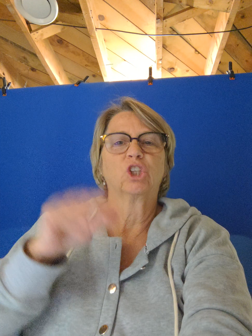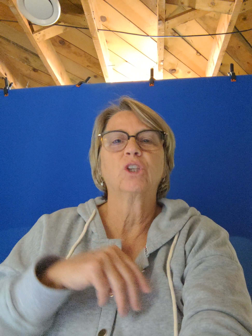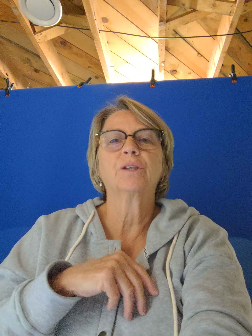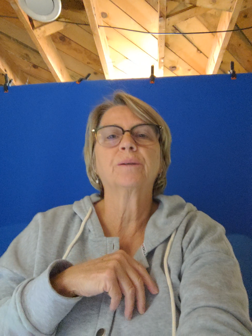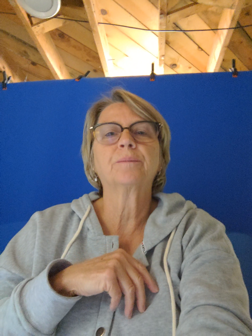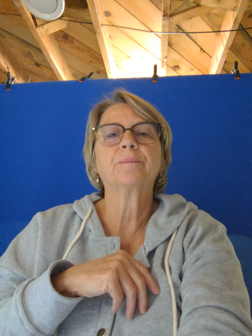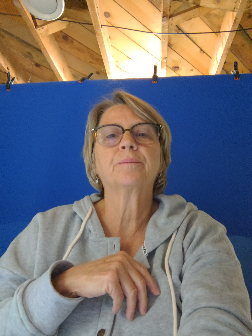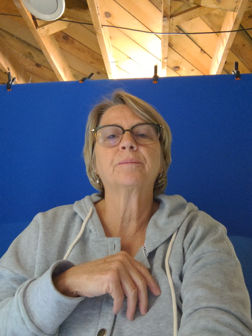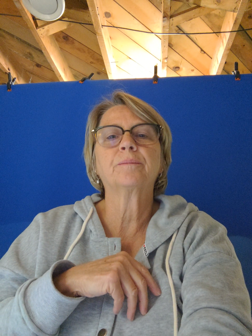finish